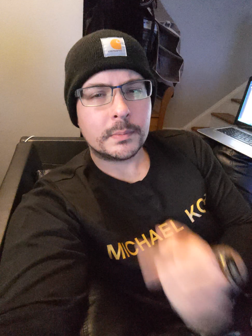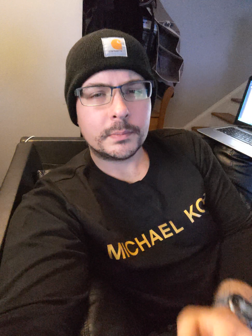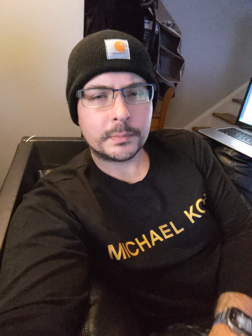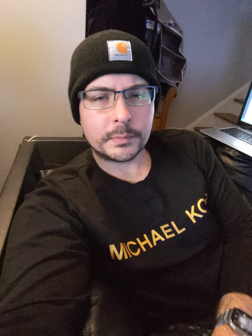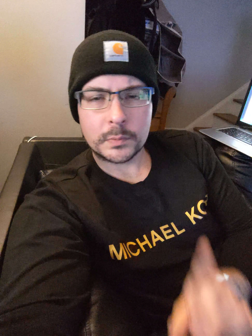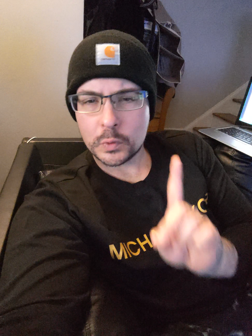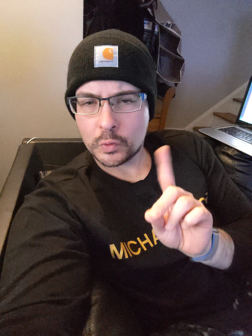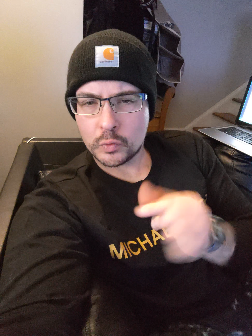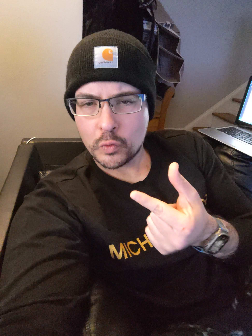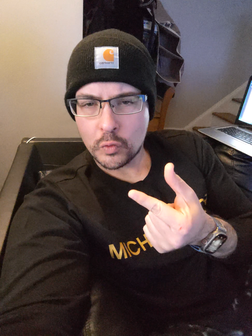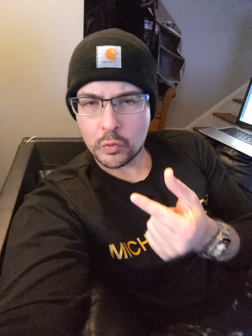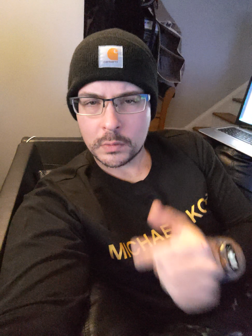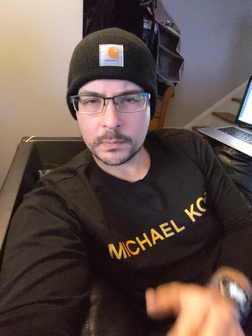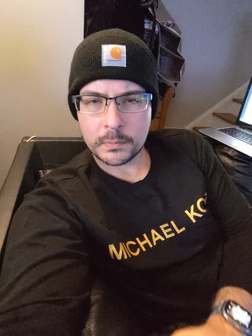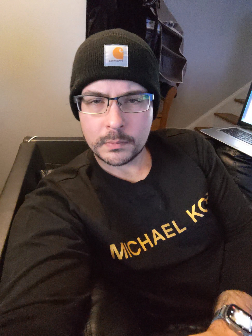dog